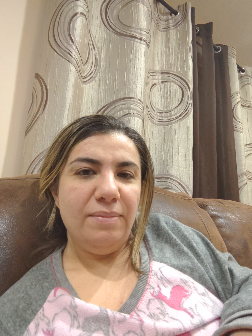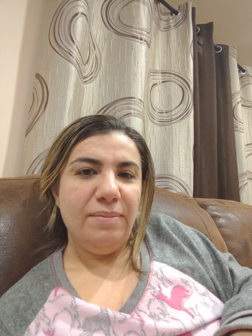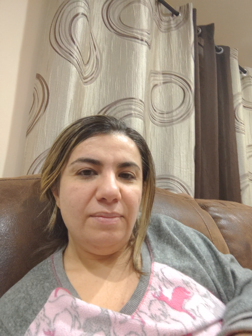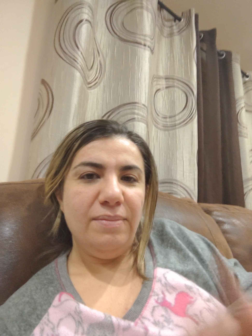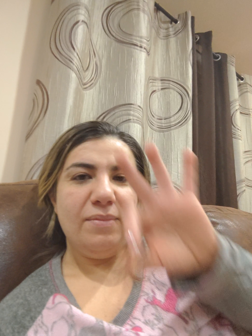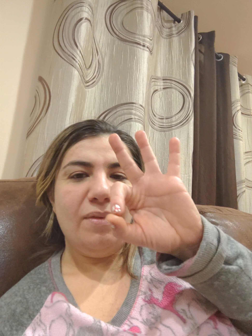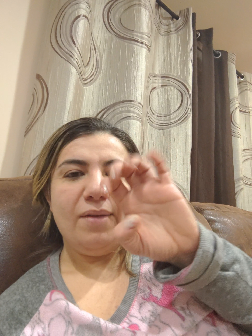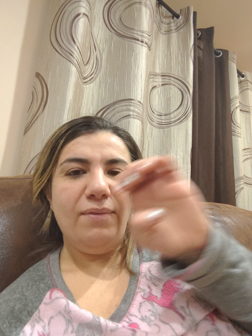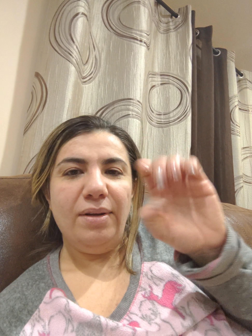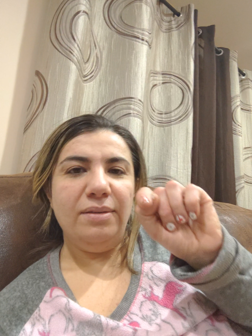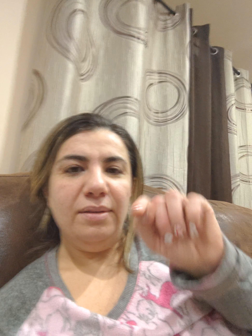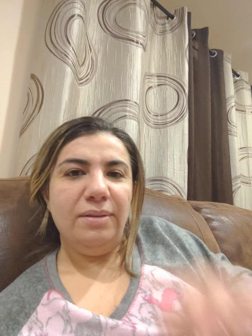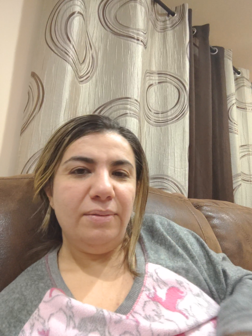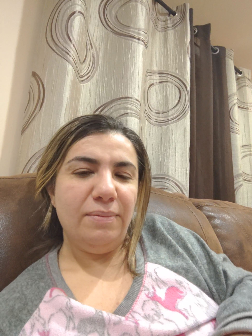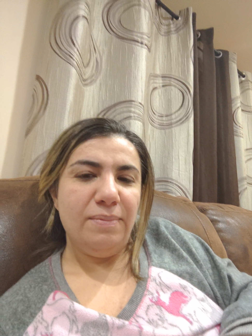feet